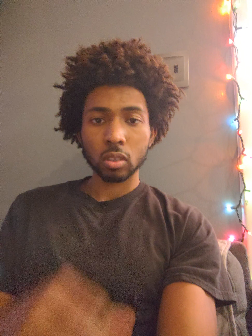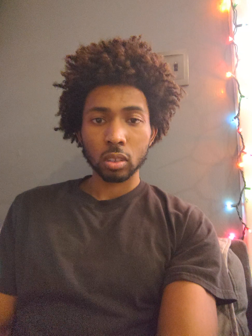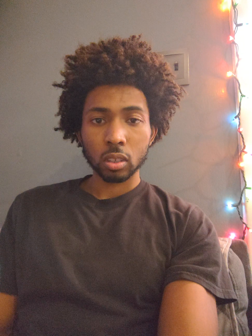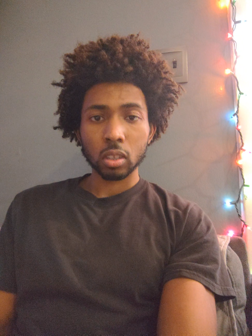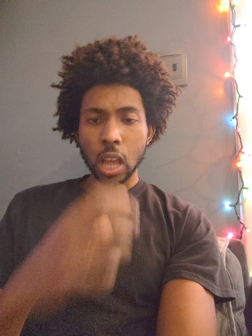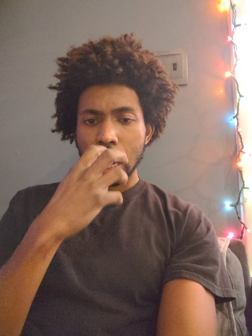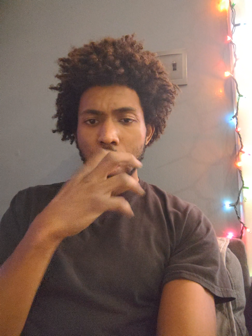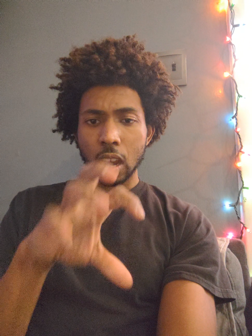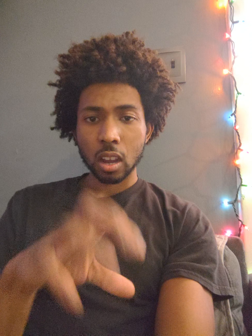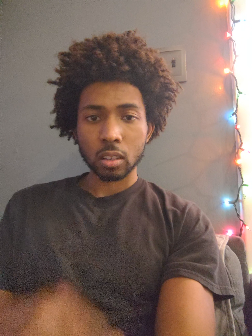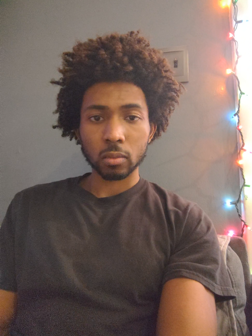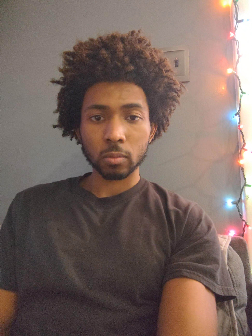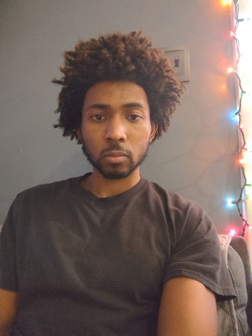hot